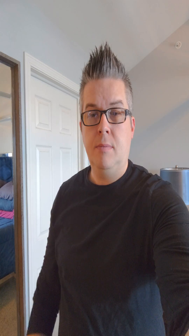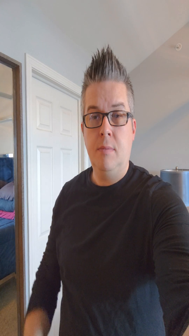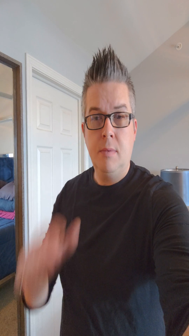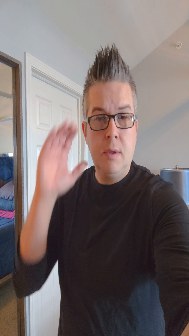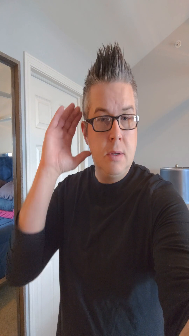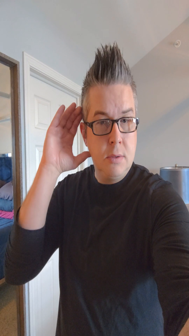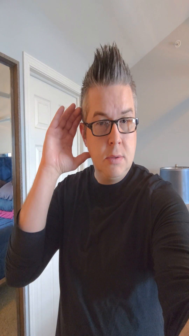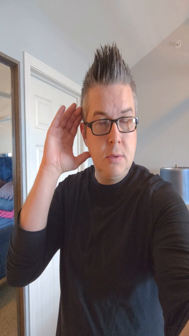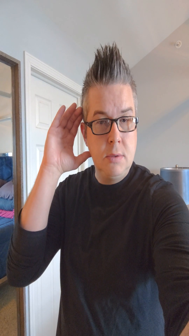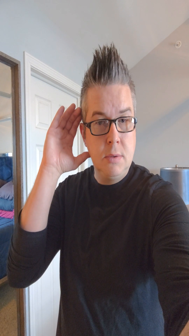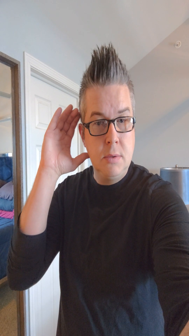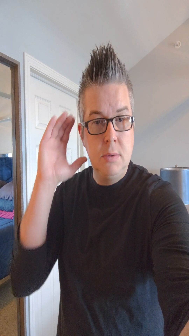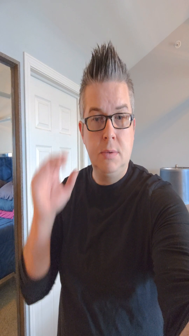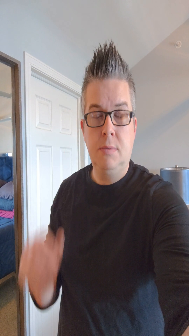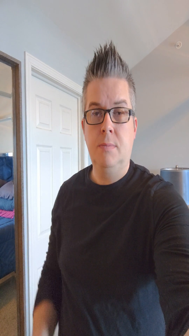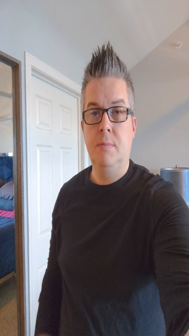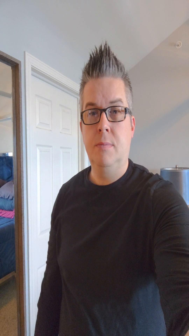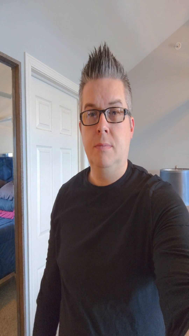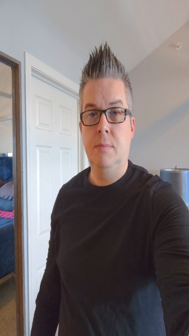listen